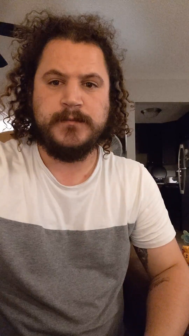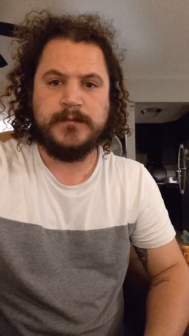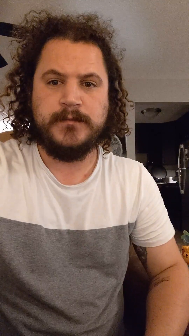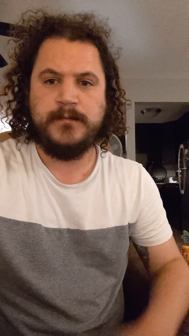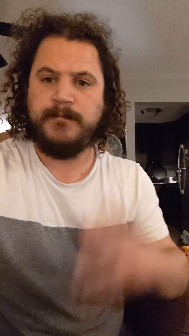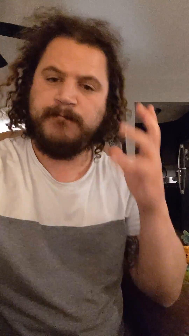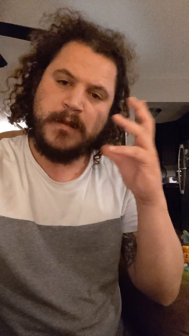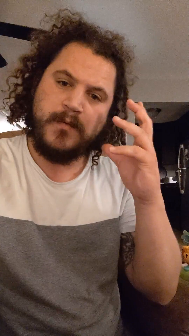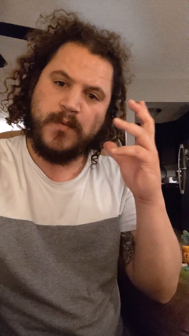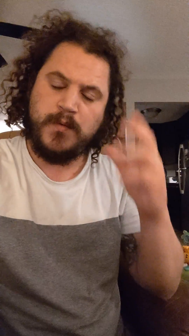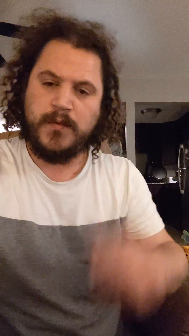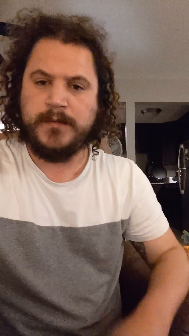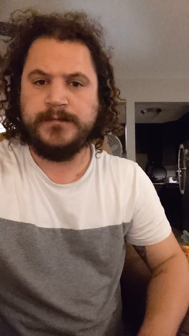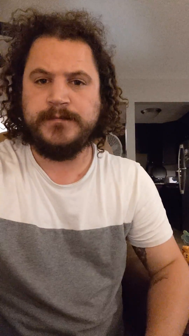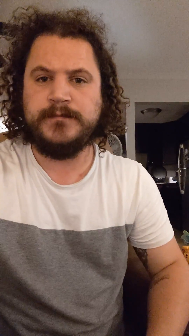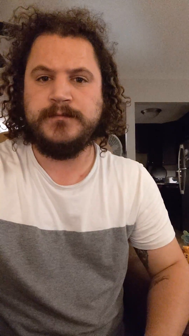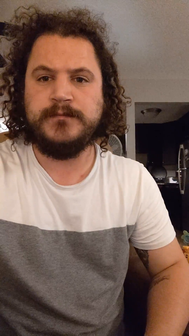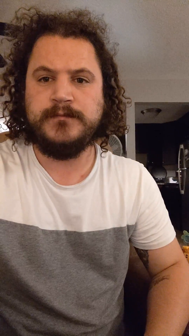pillow